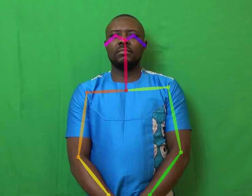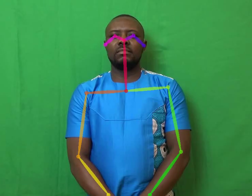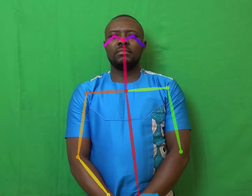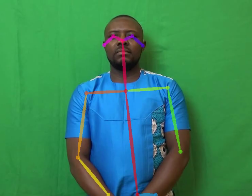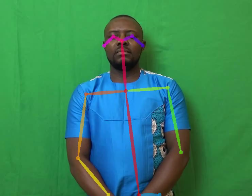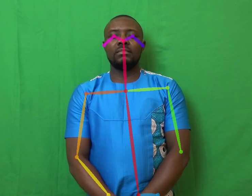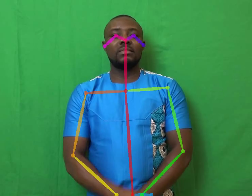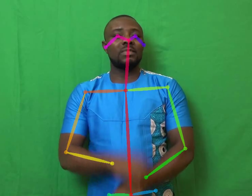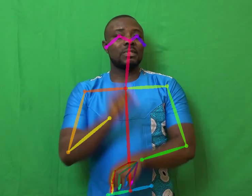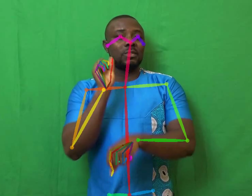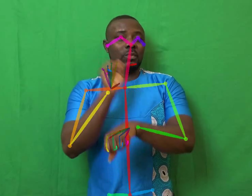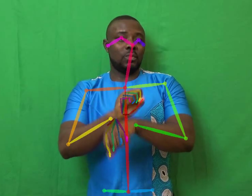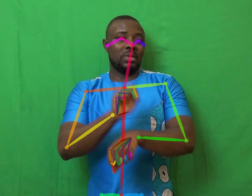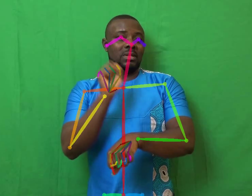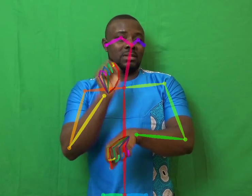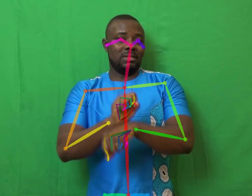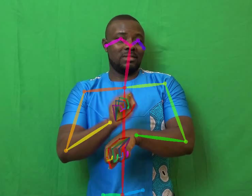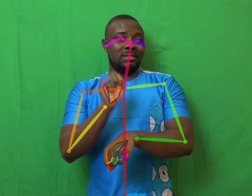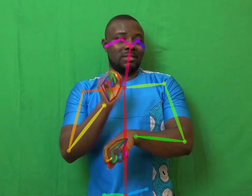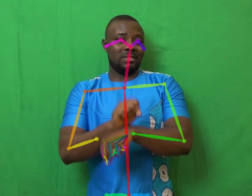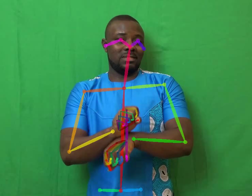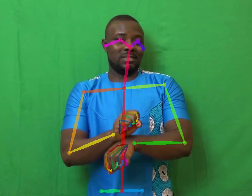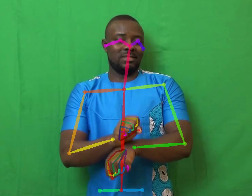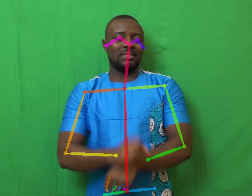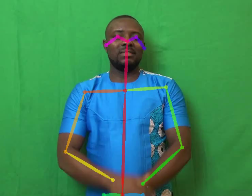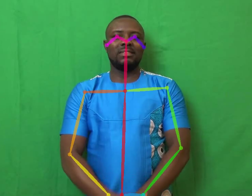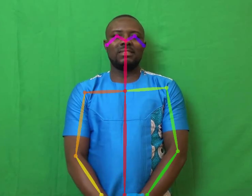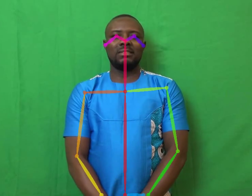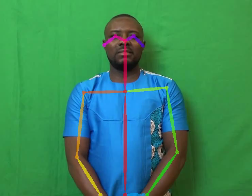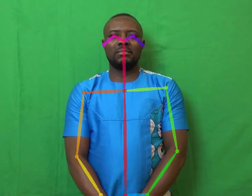work